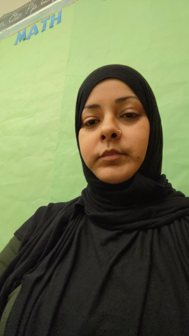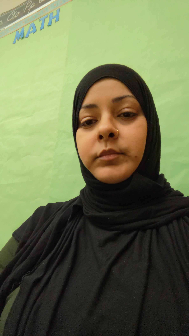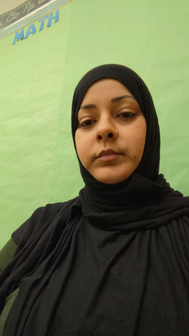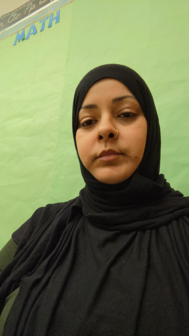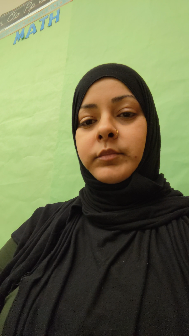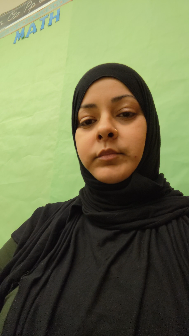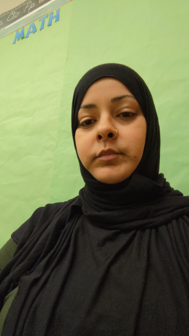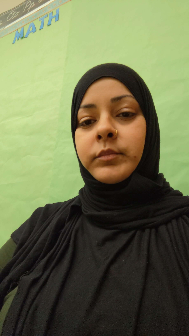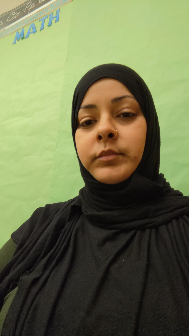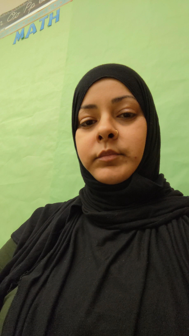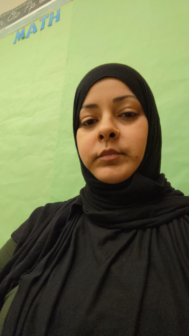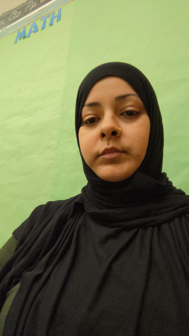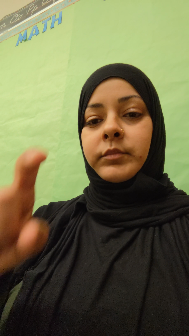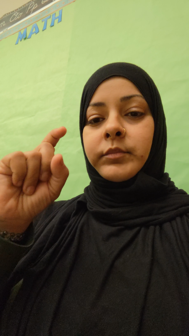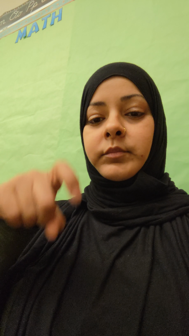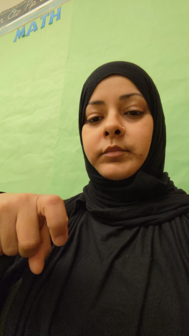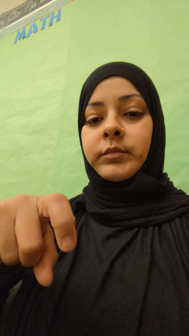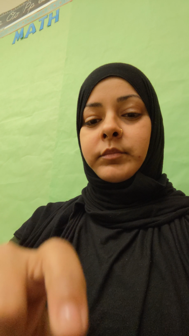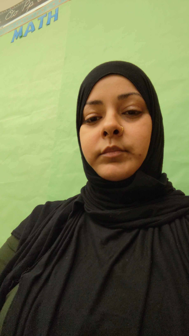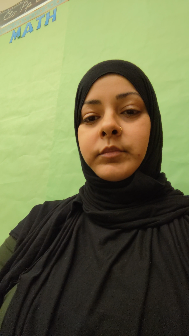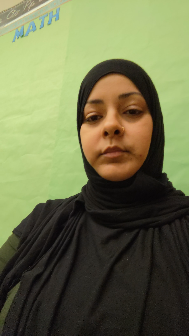must